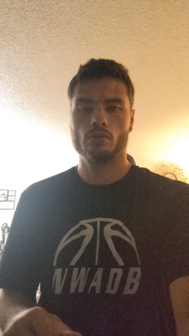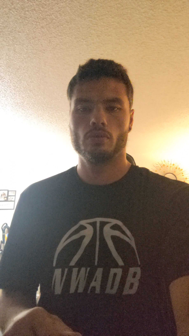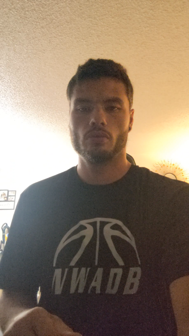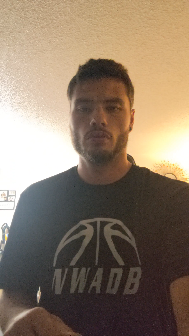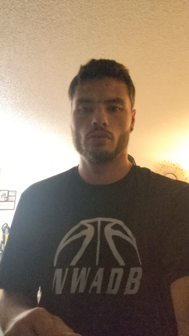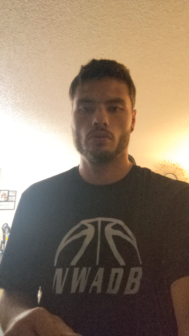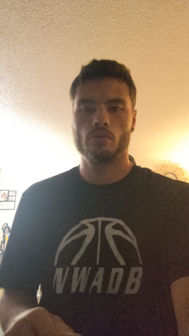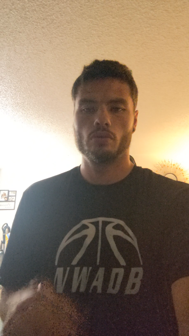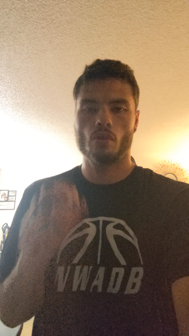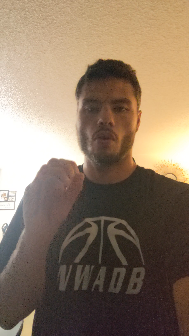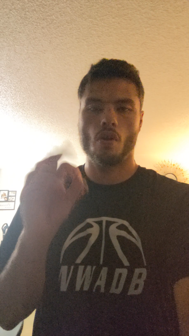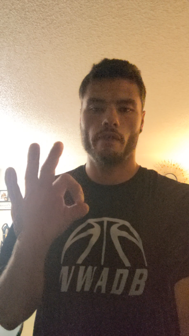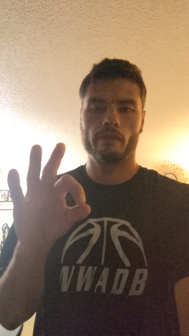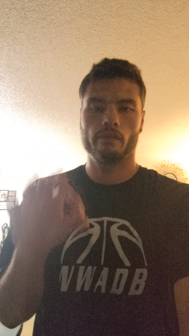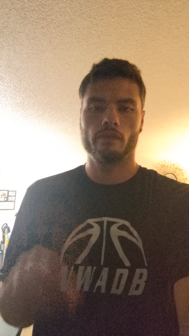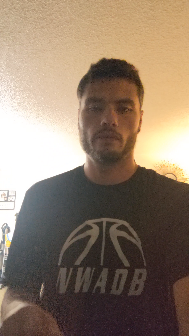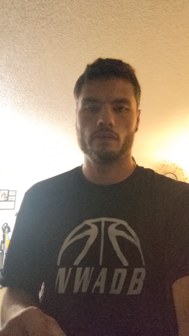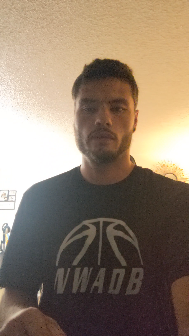of